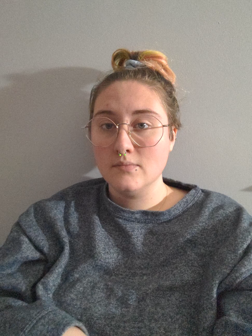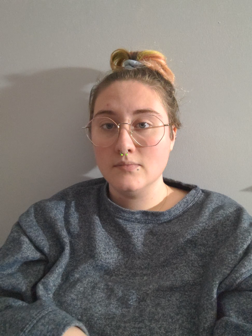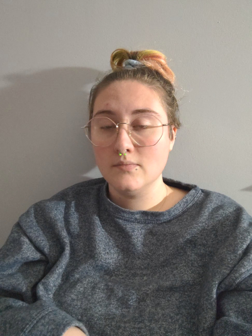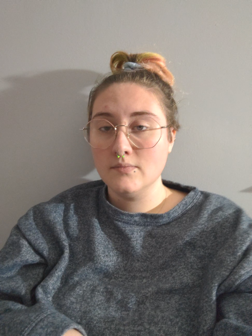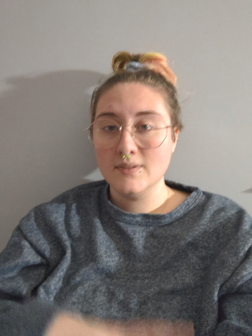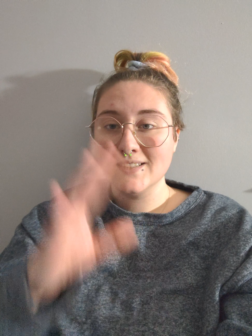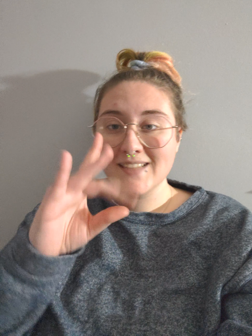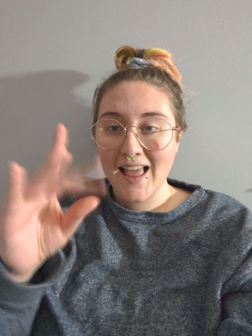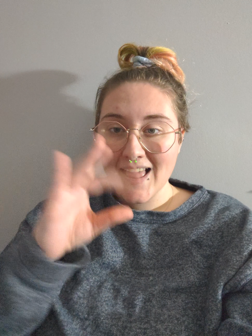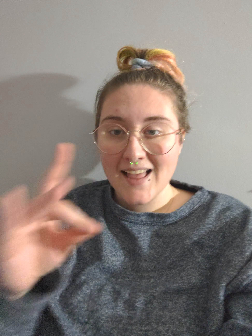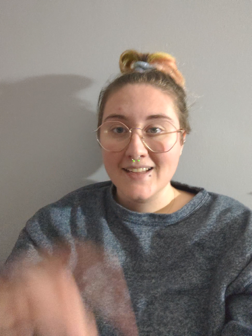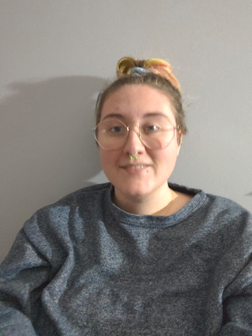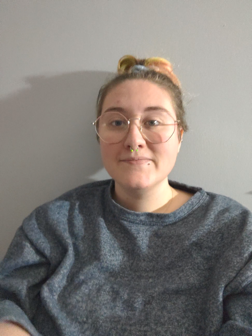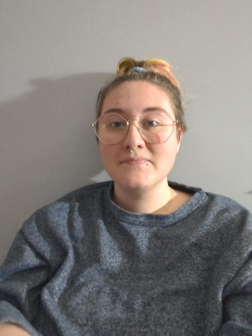say